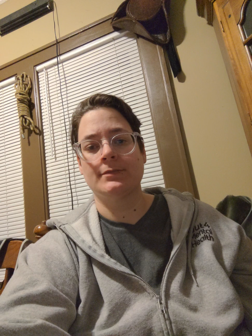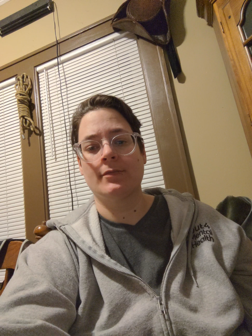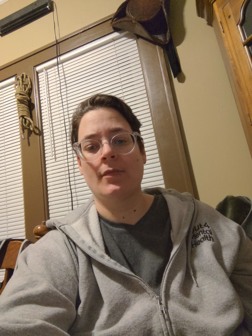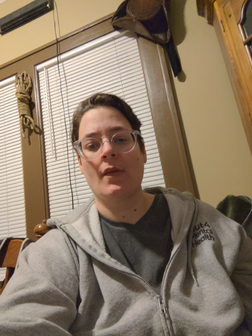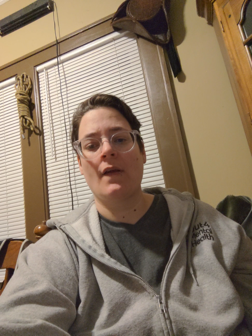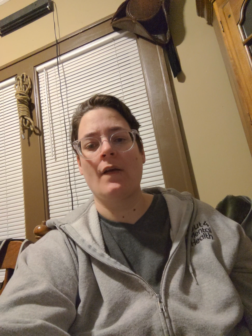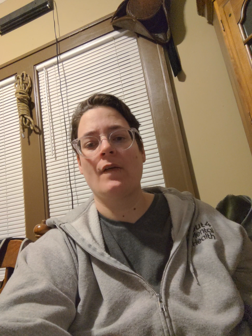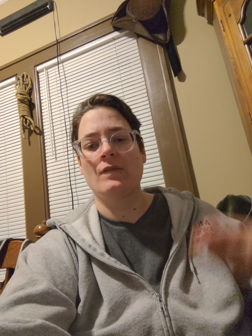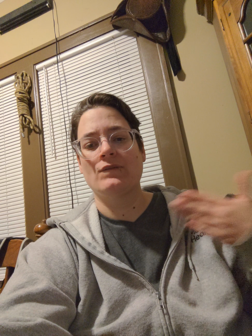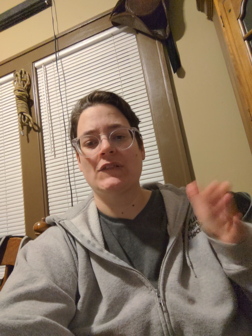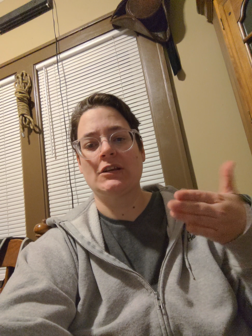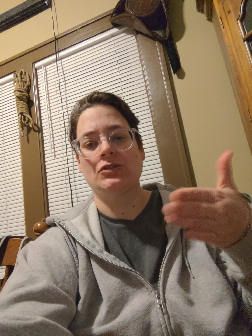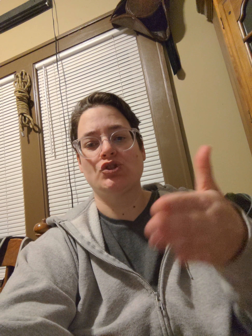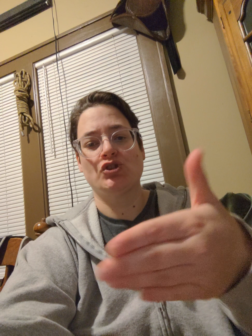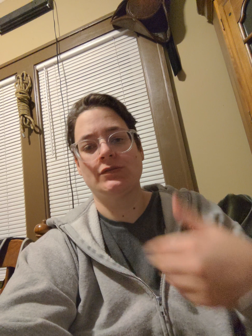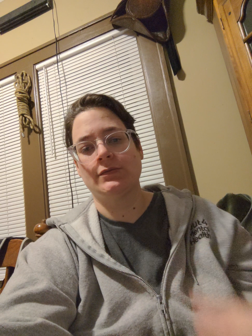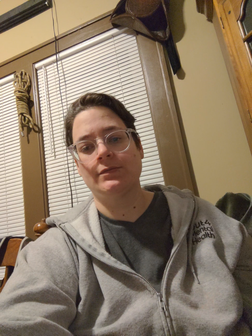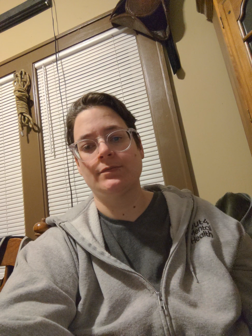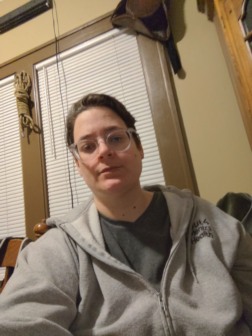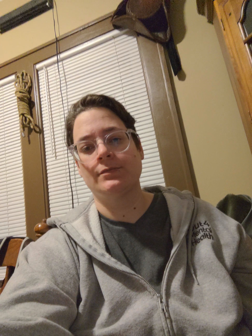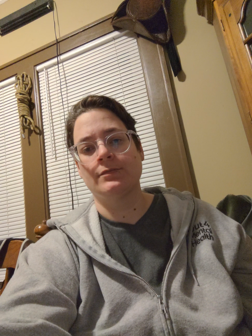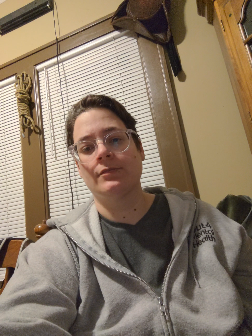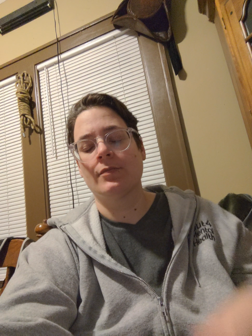fish